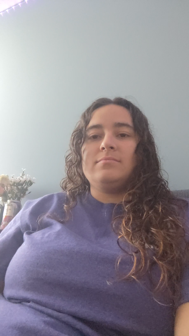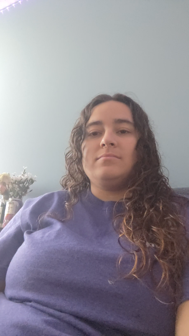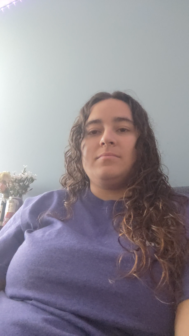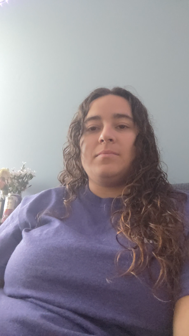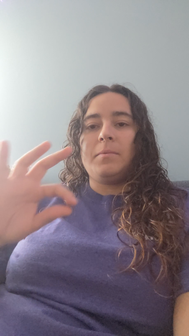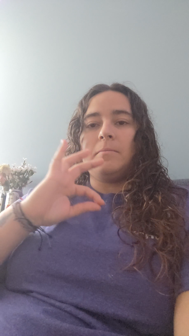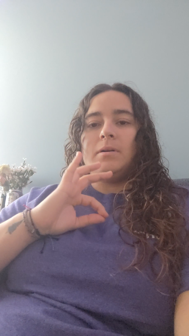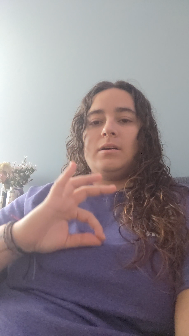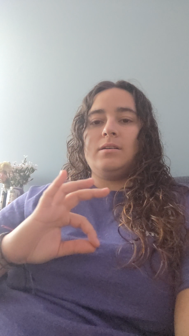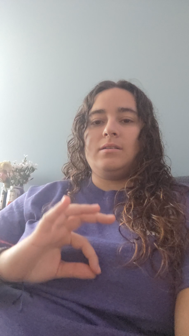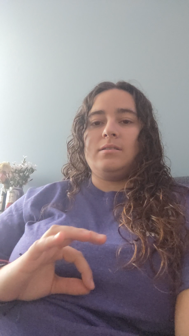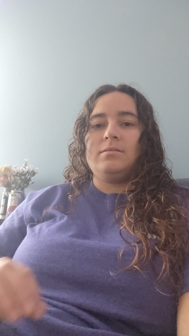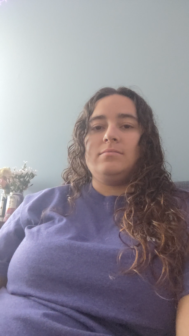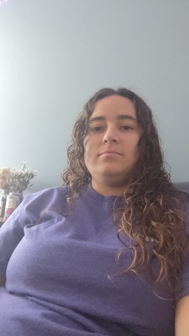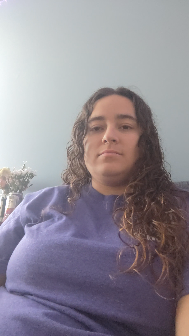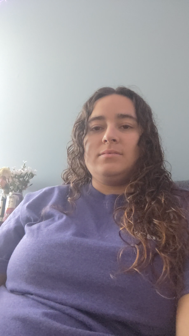button